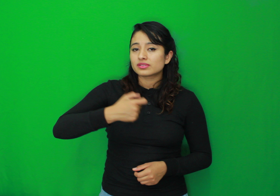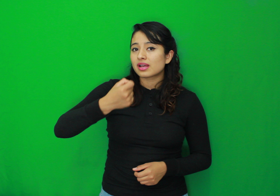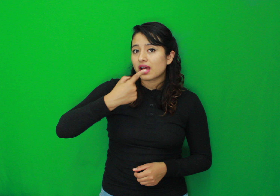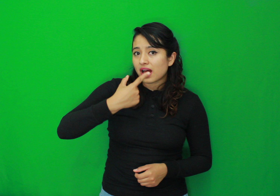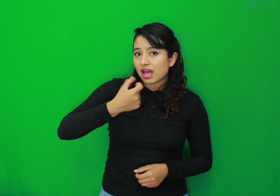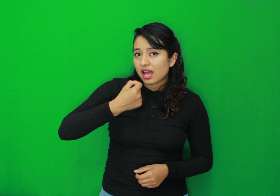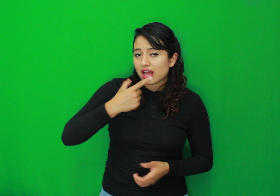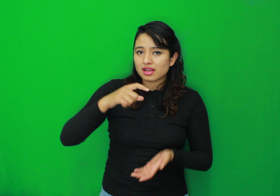medicina